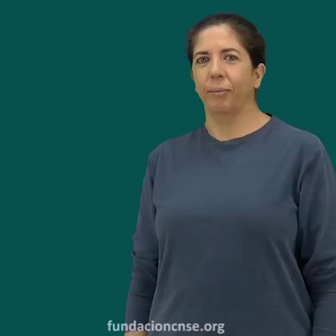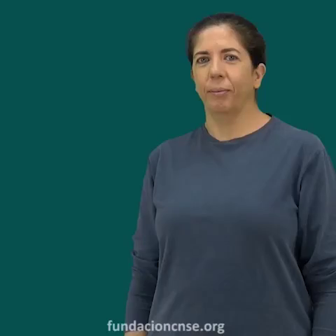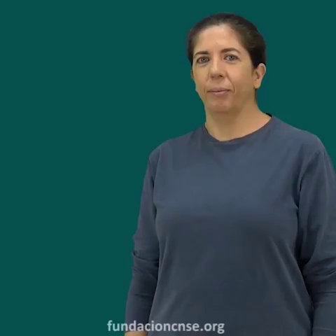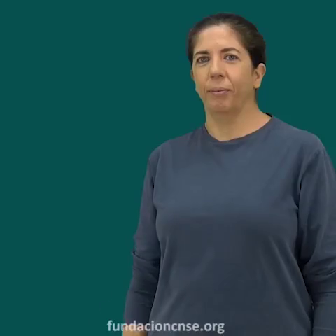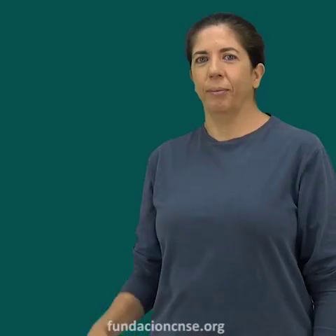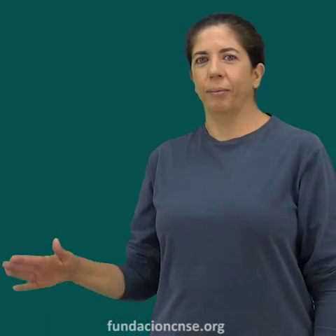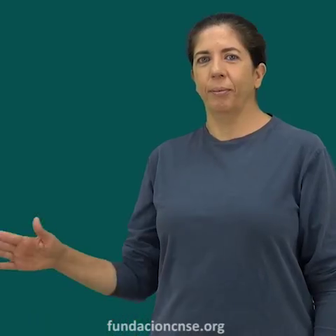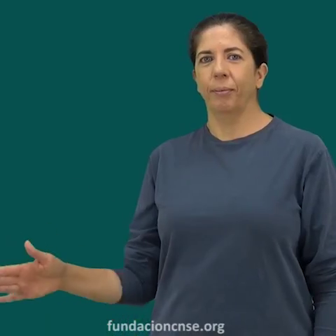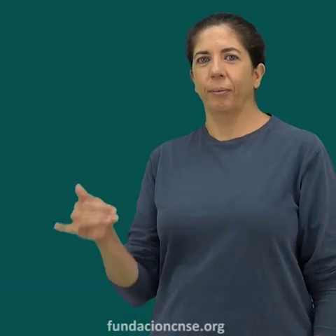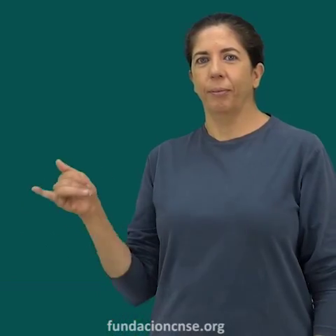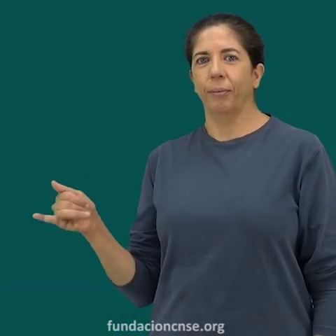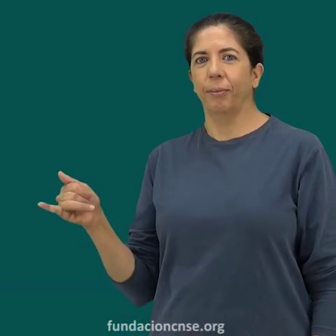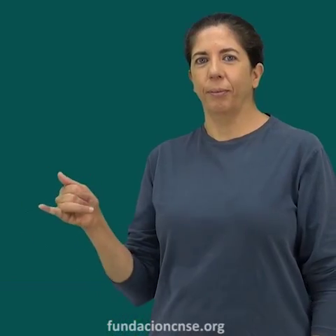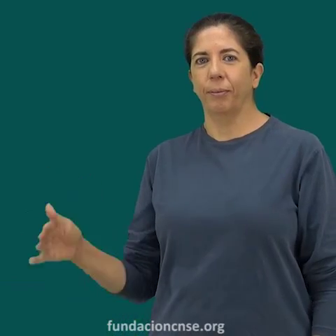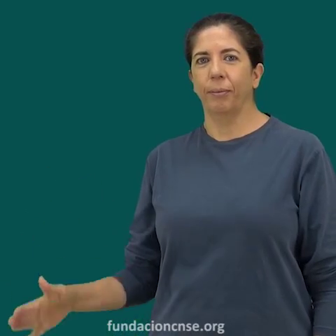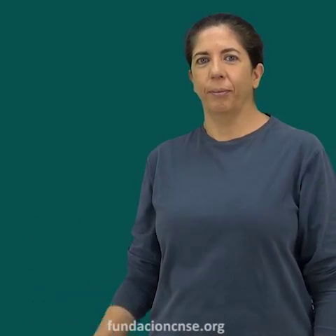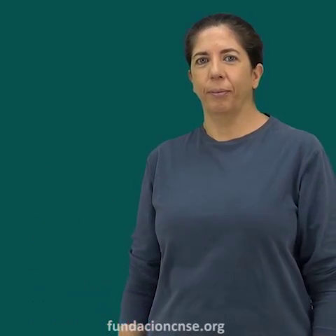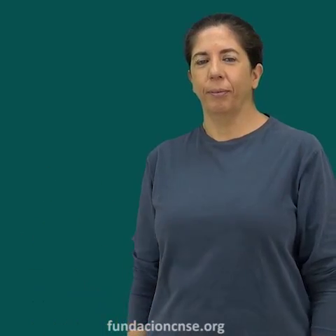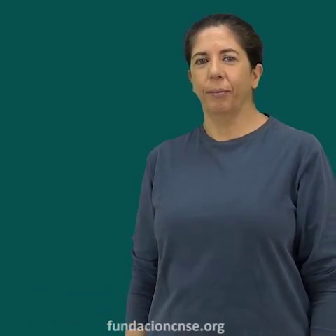baja